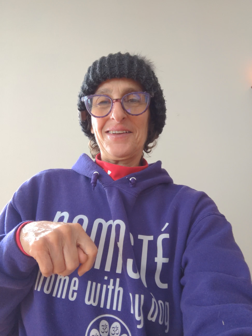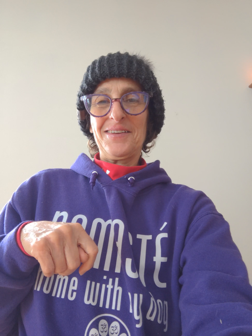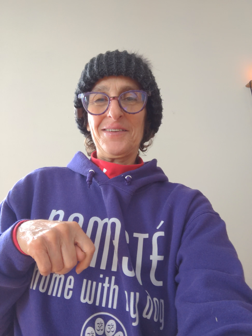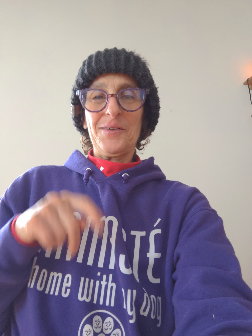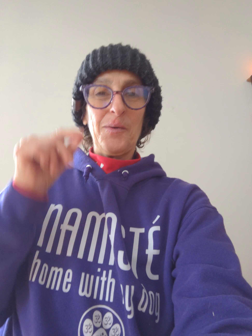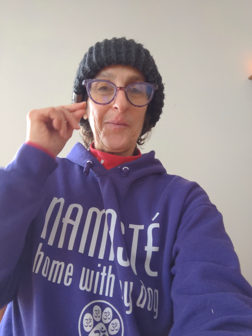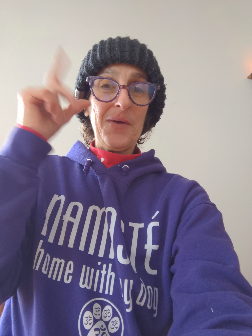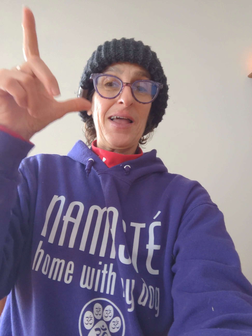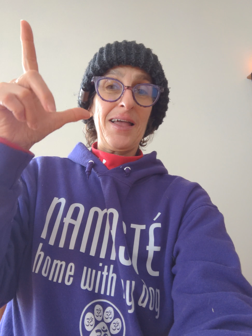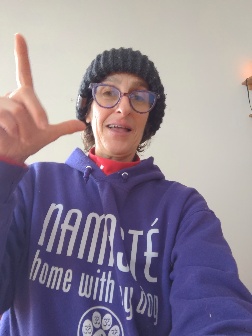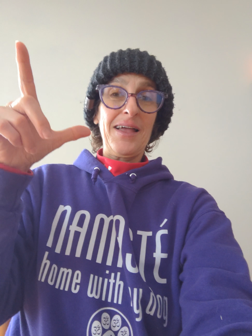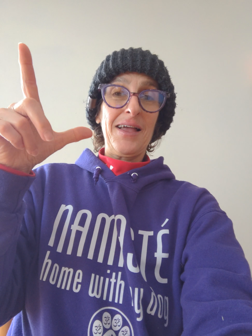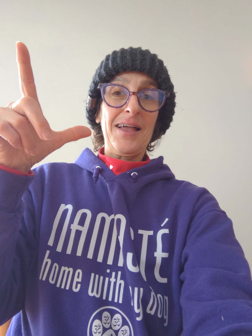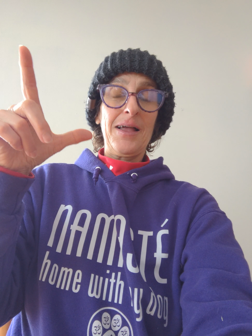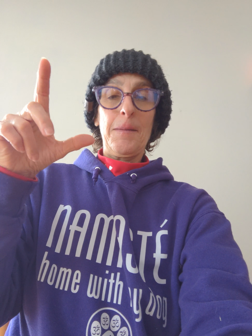awake